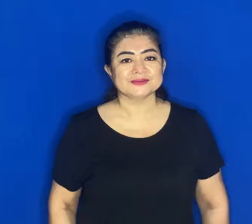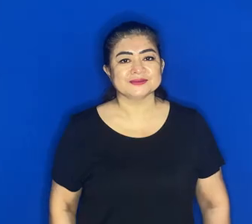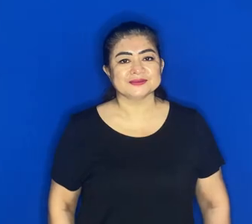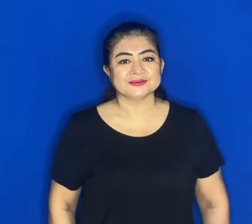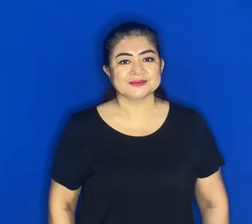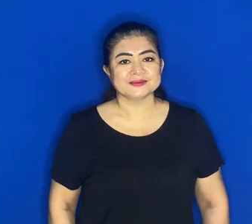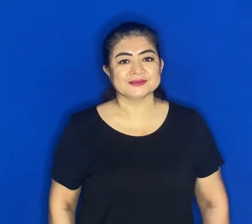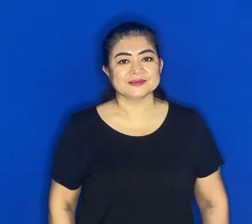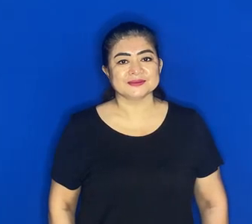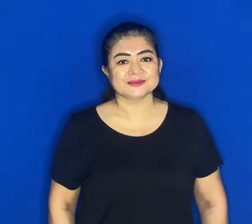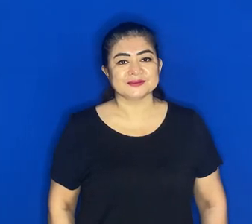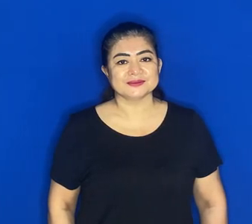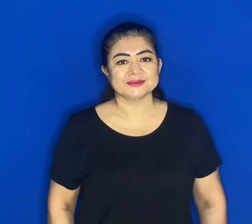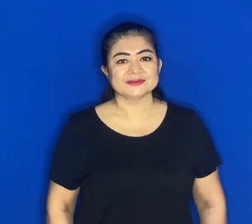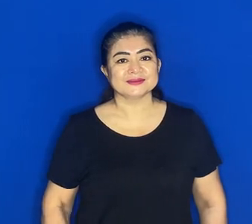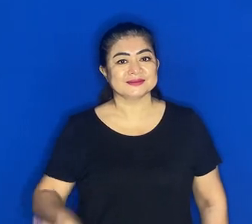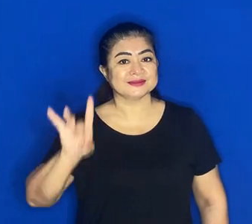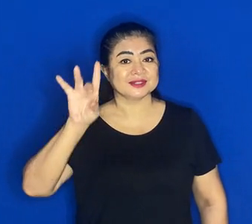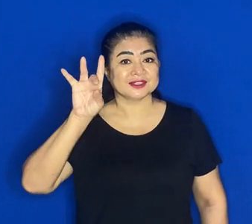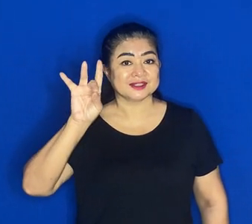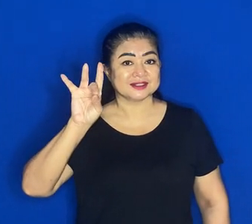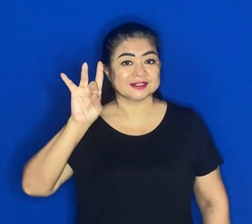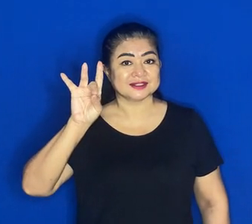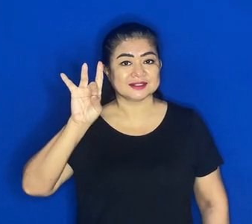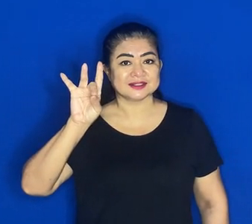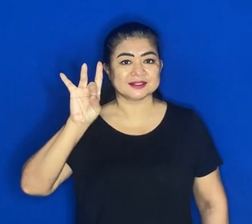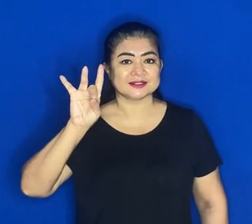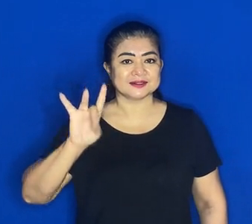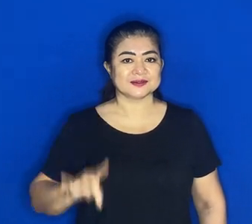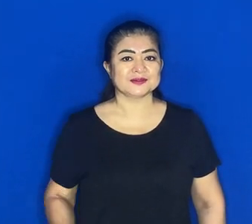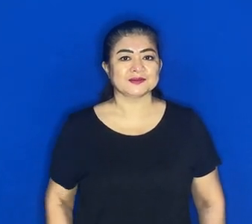eight